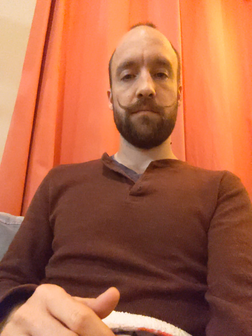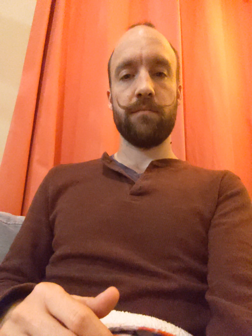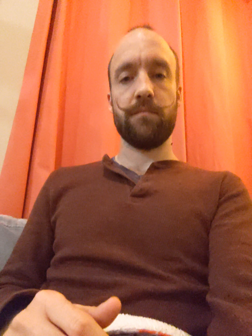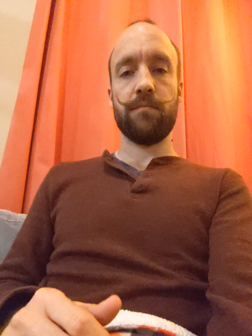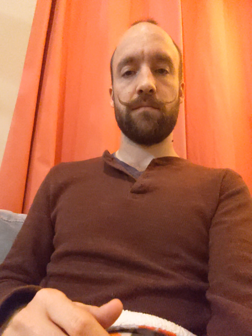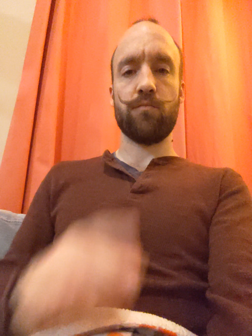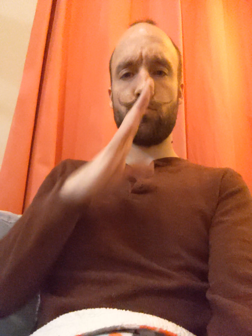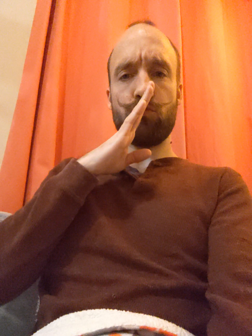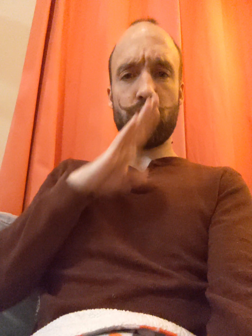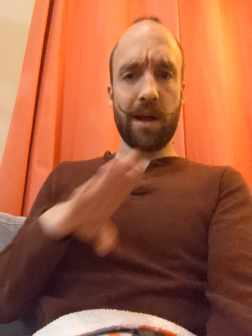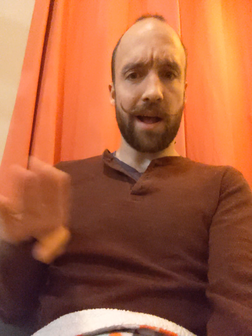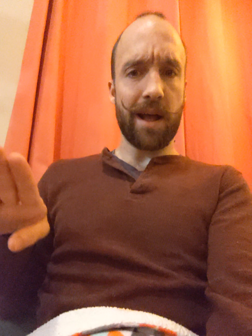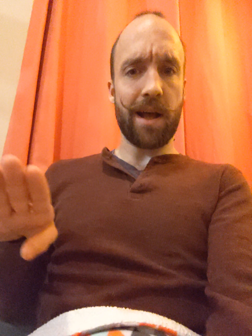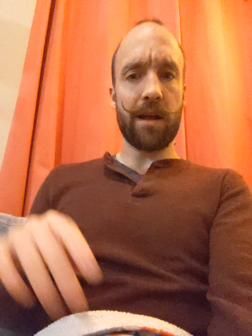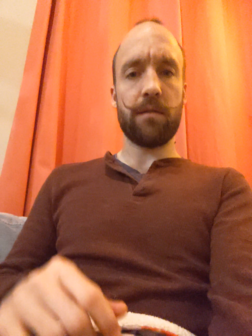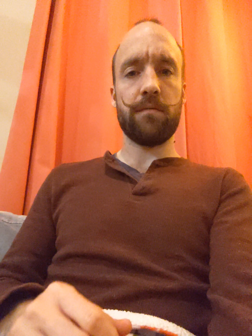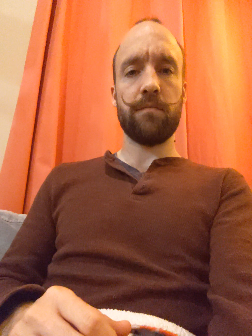quiet